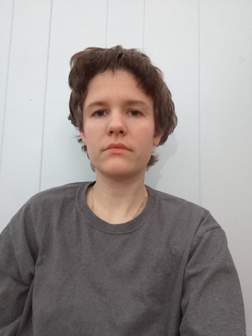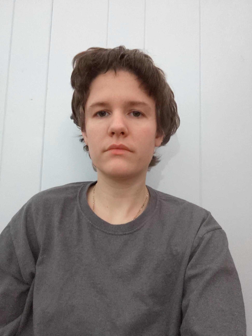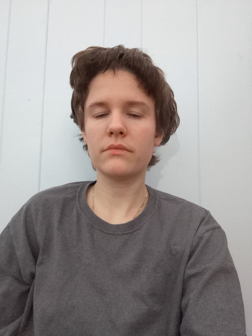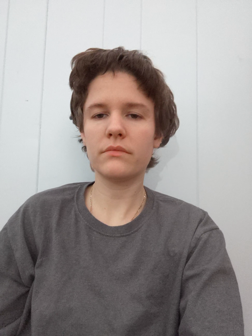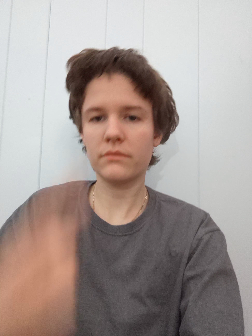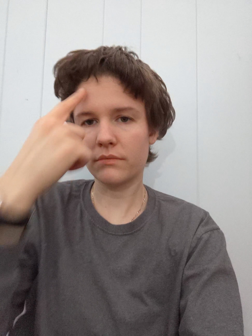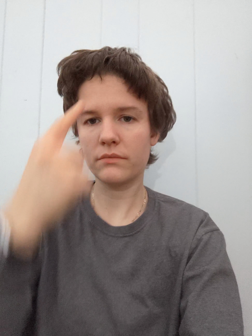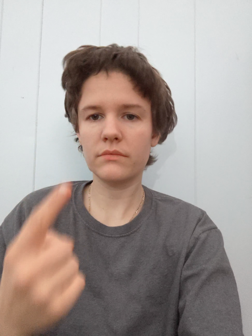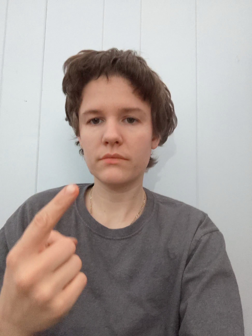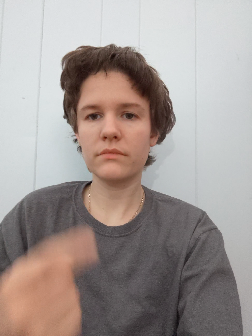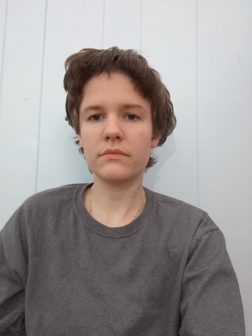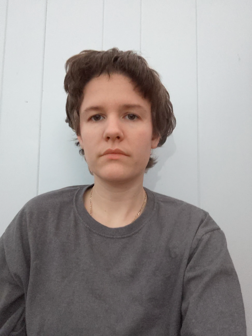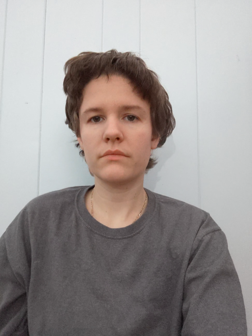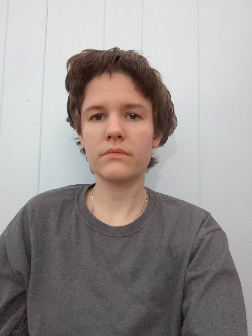penny